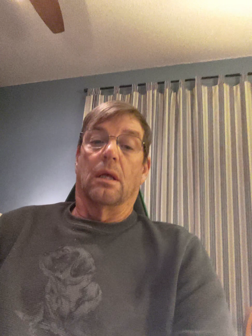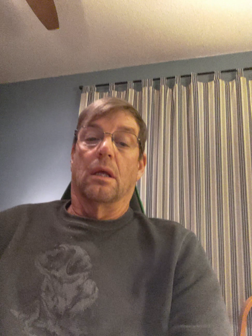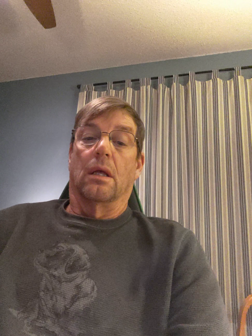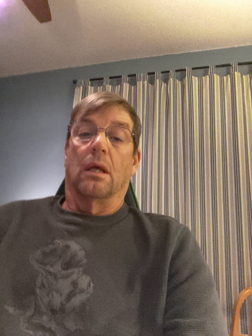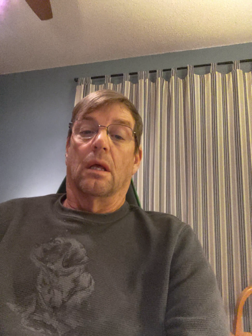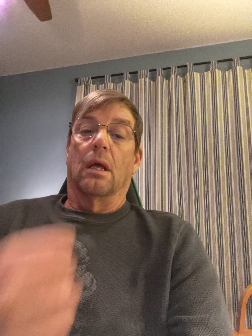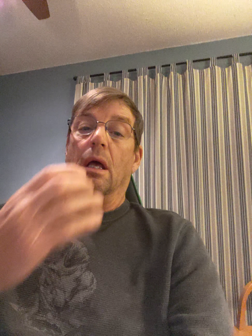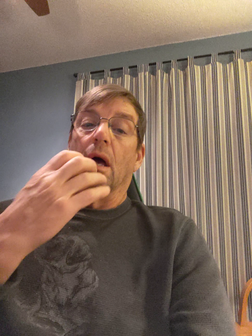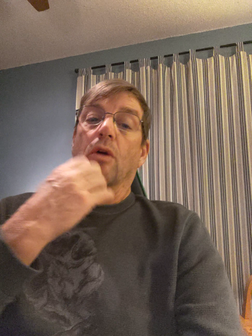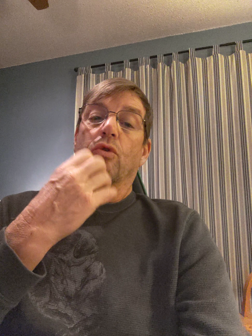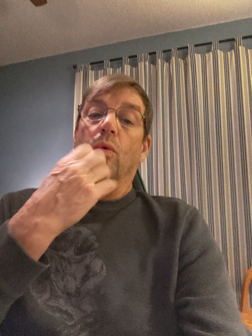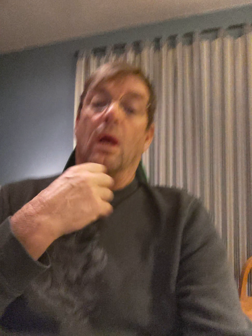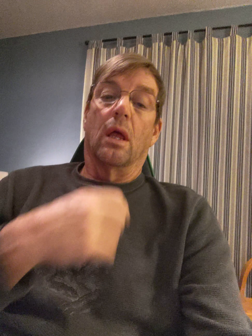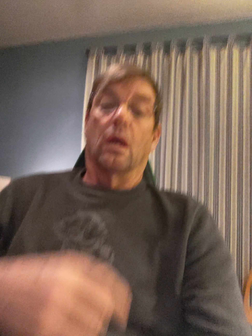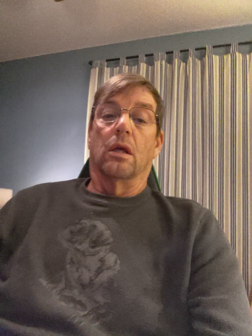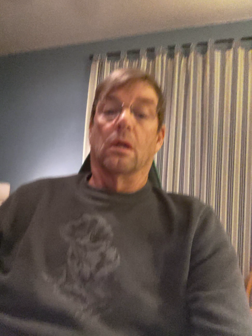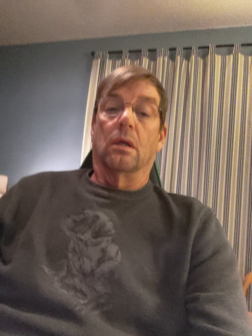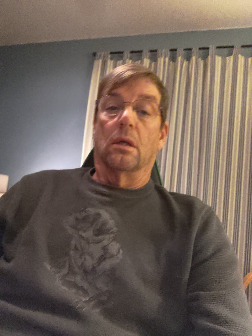underwear